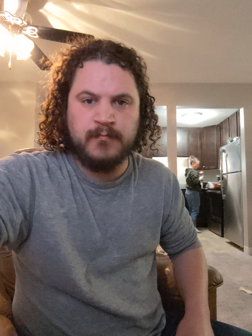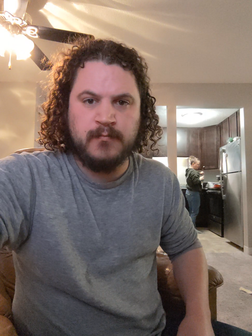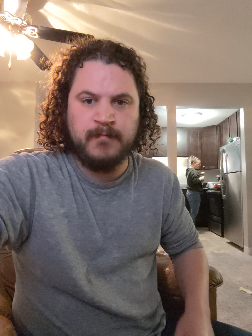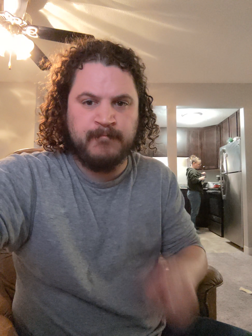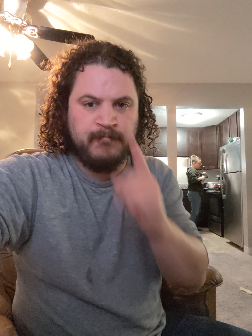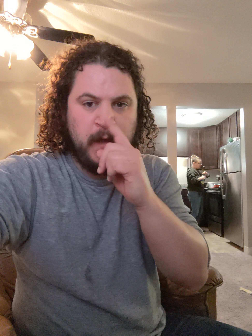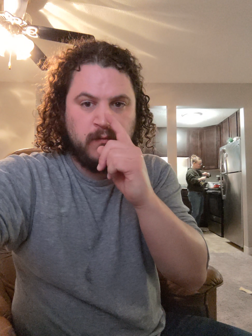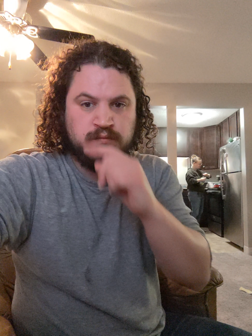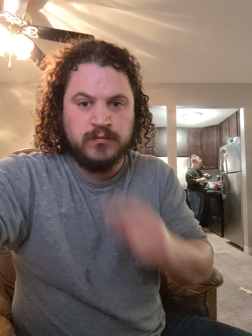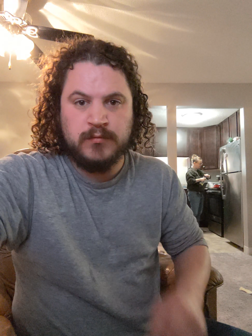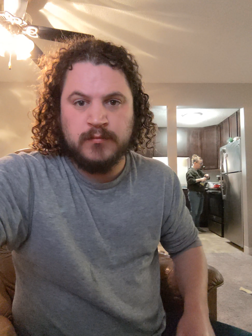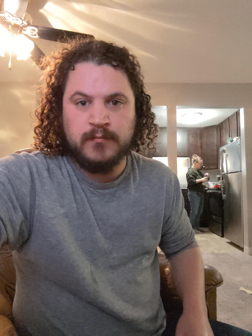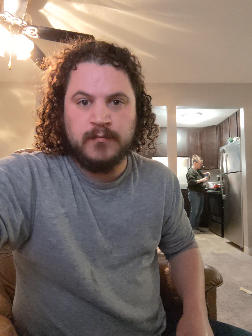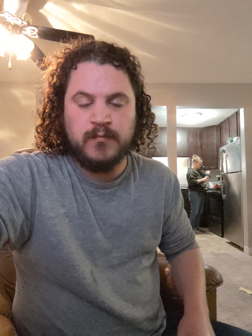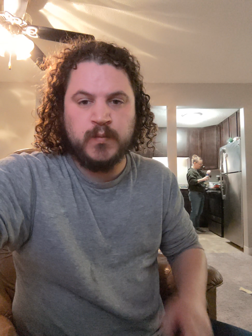mouse